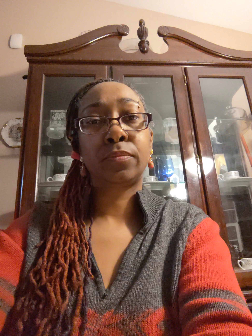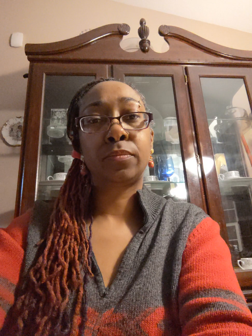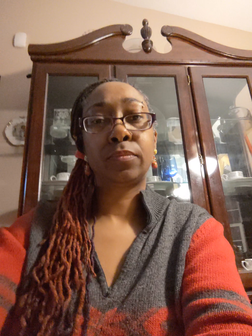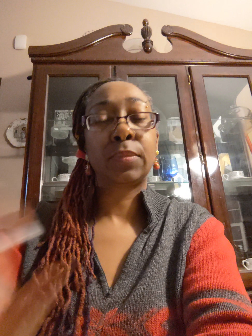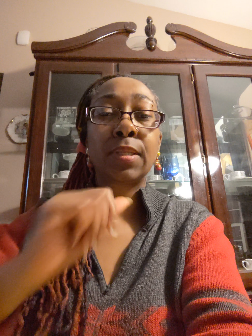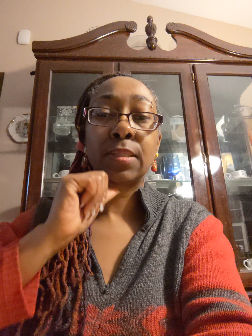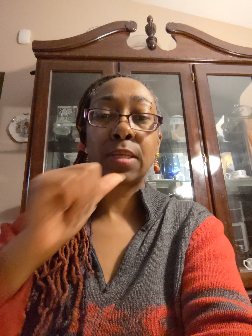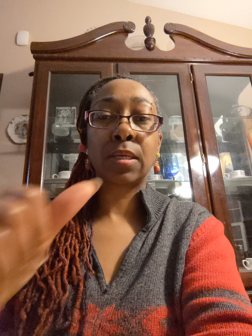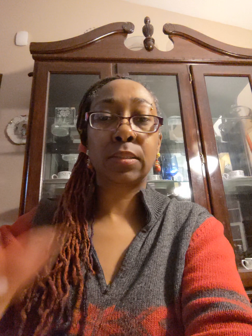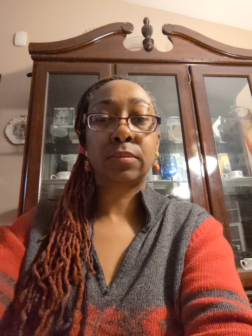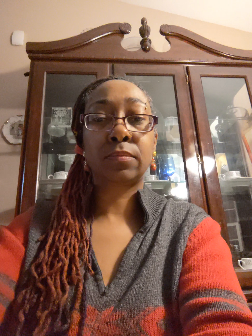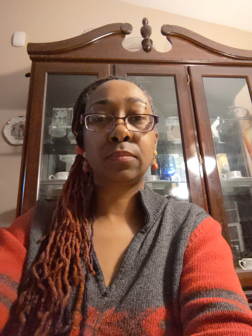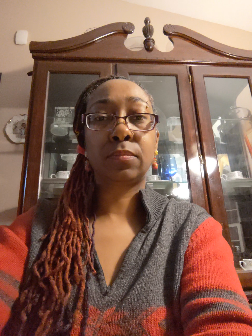not